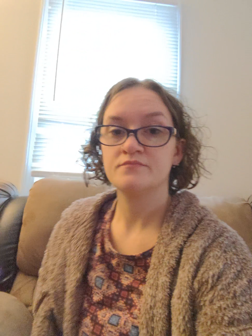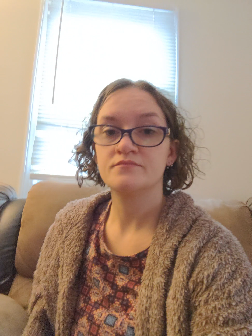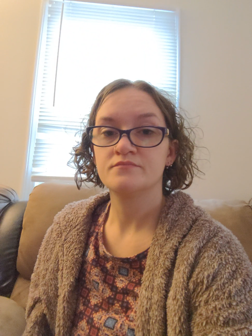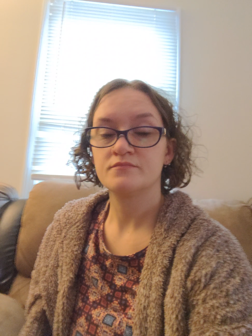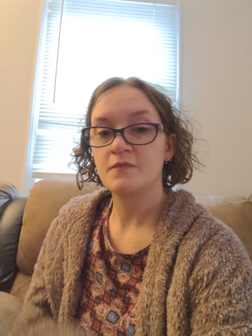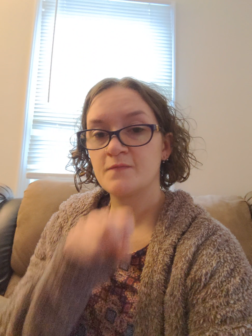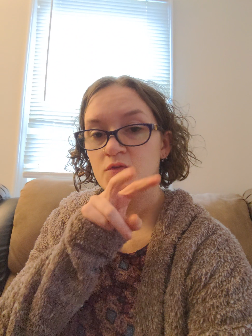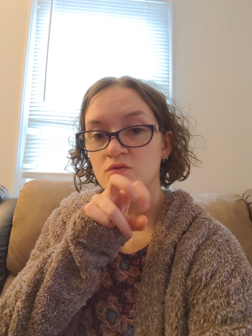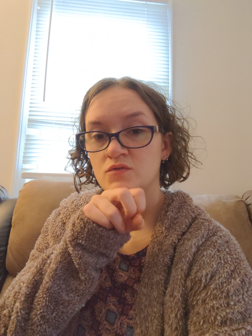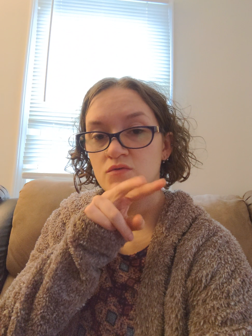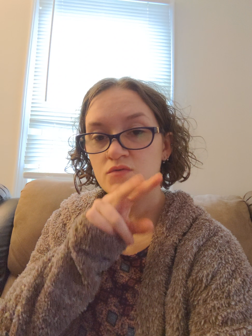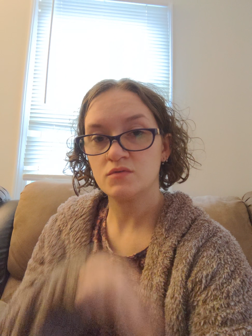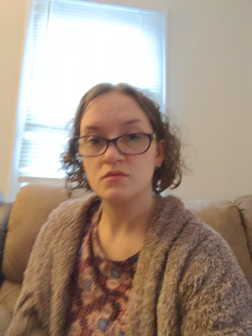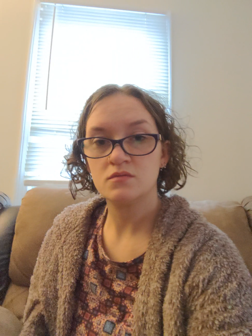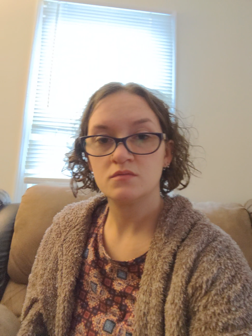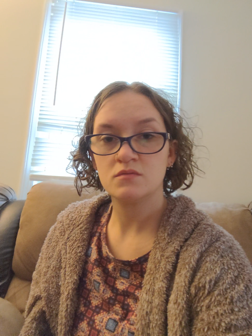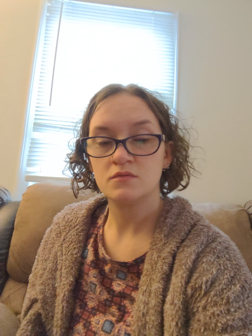frog